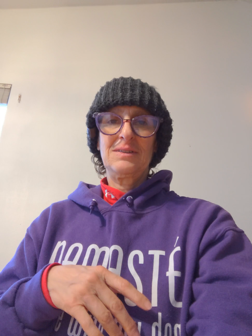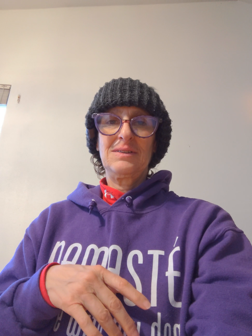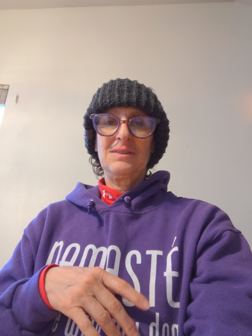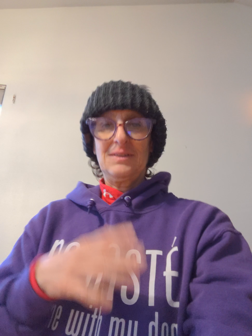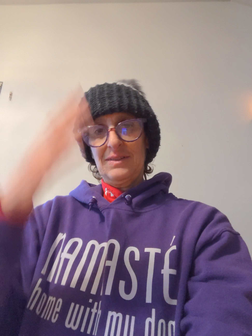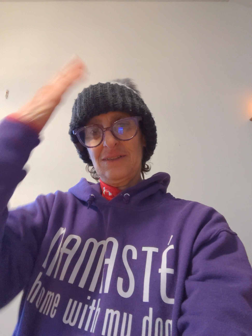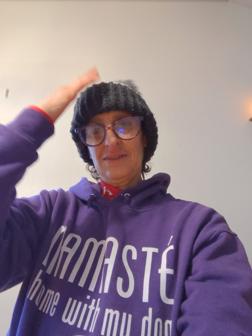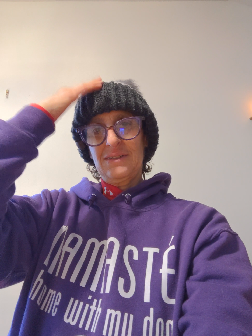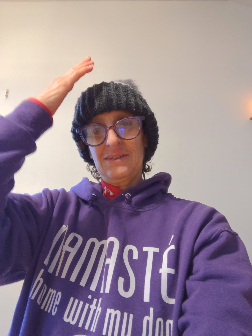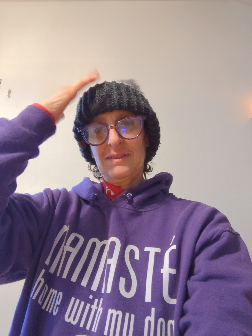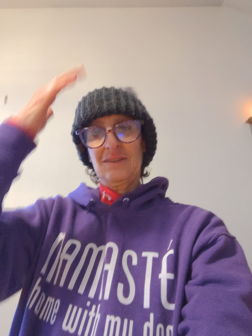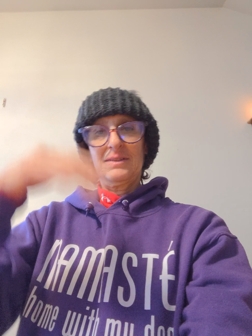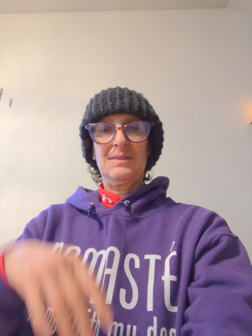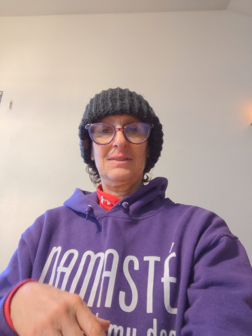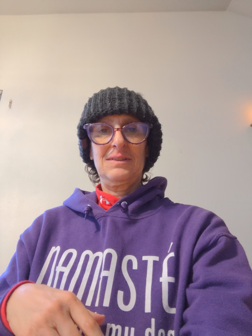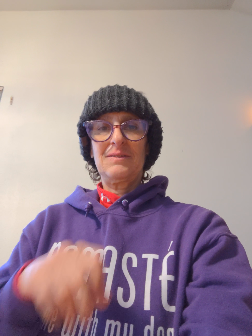hat